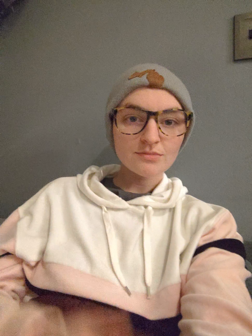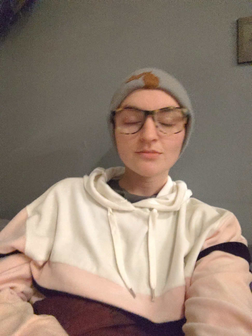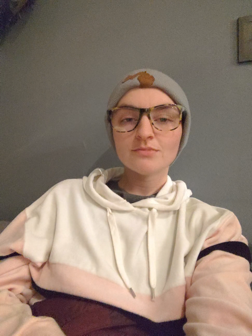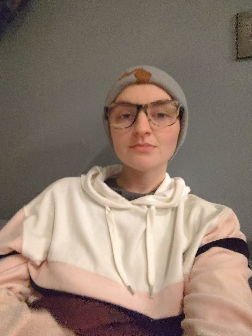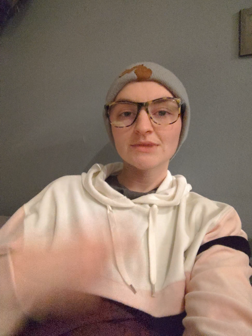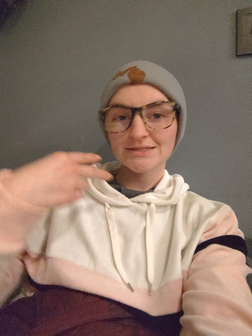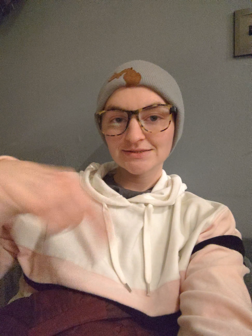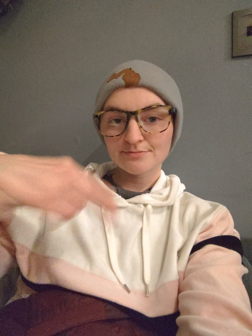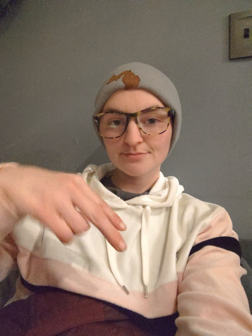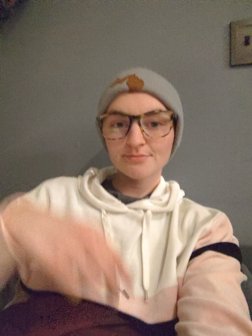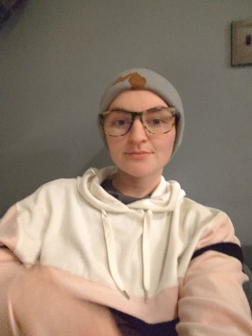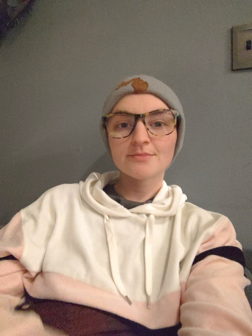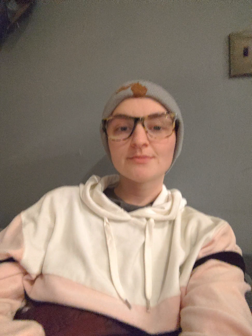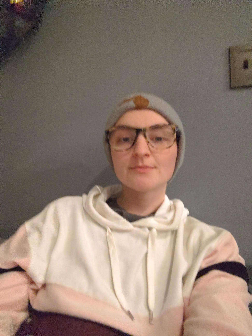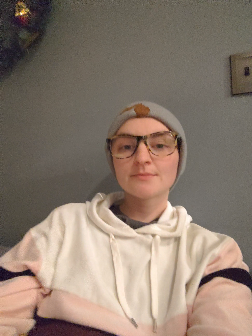dance